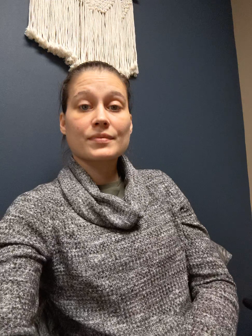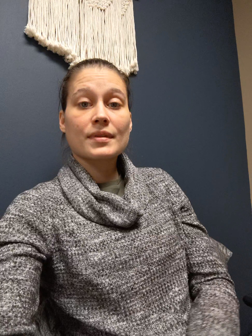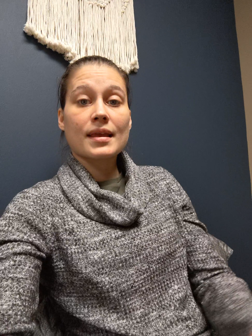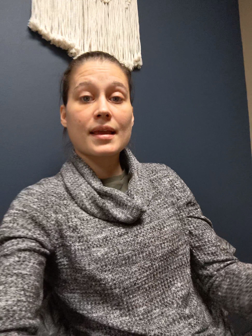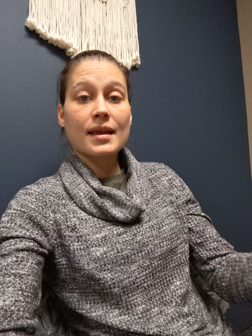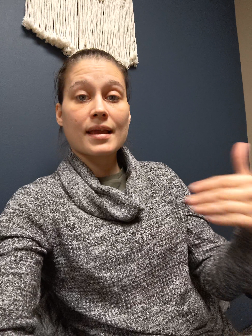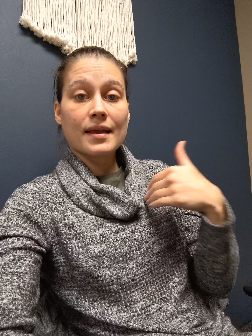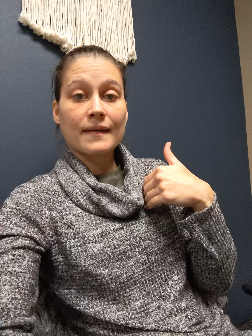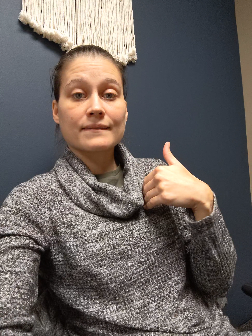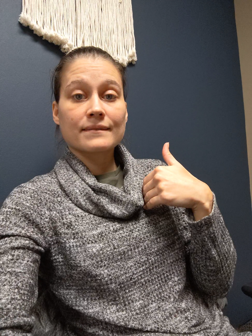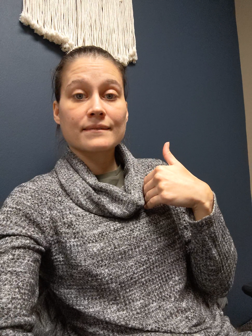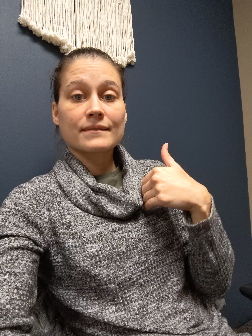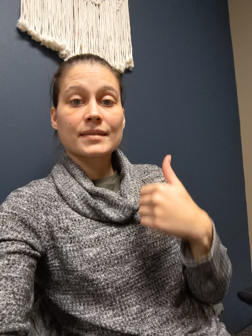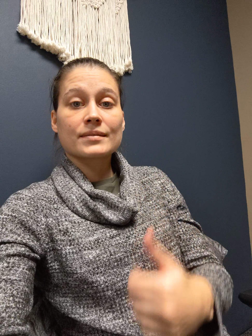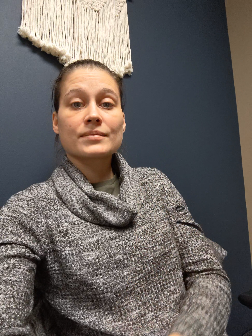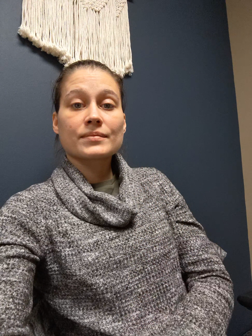have